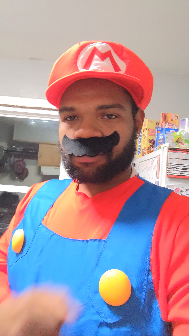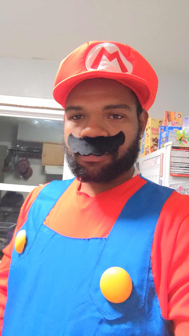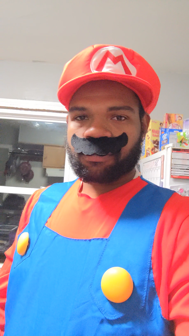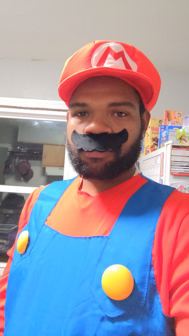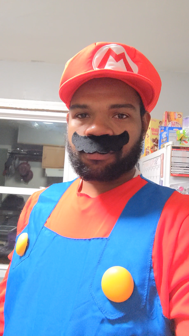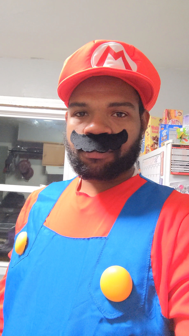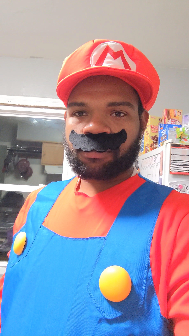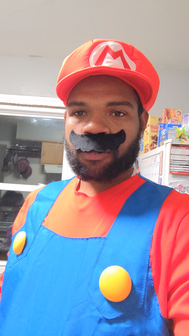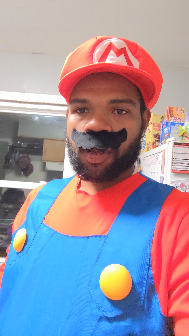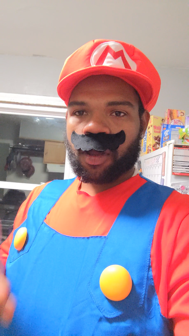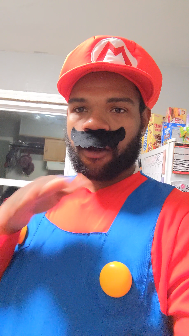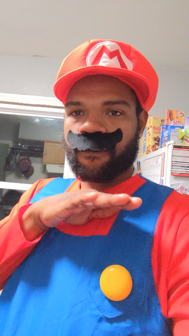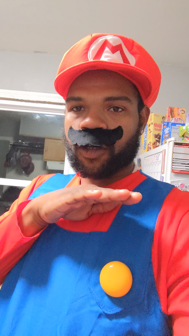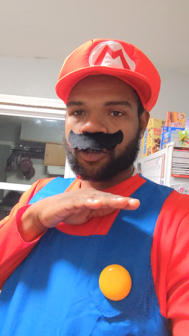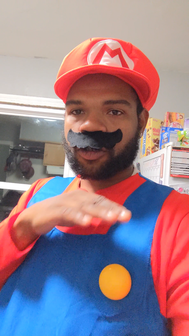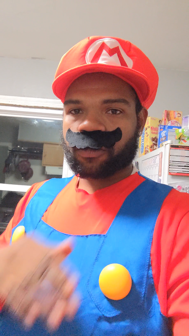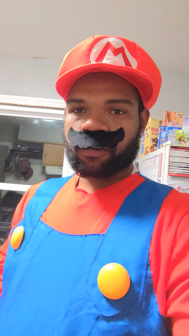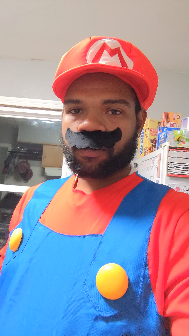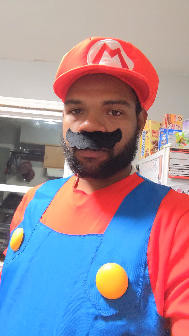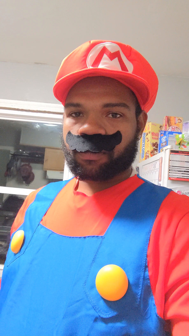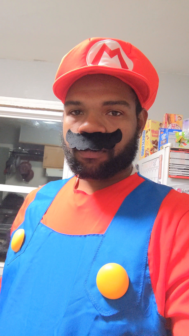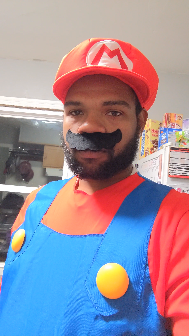cover